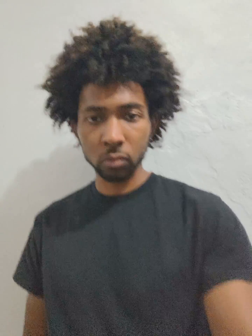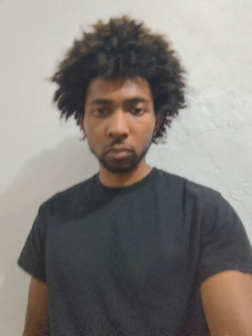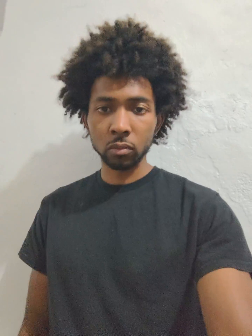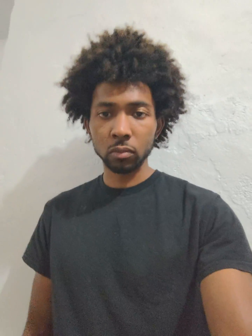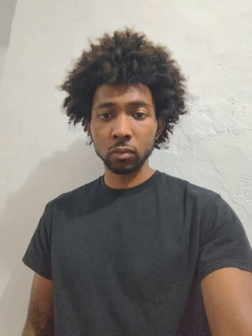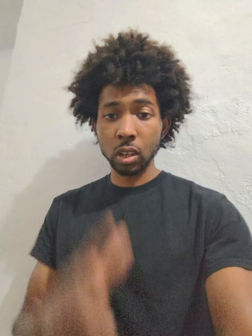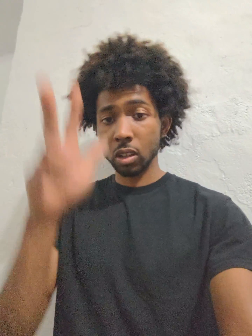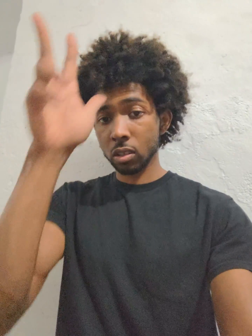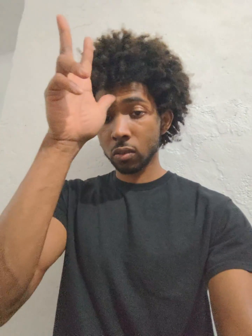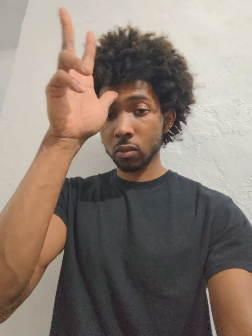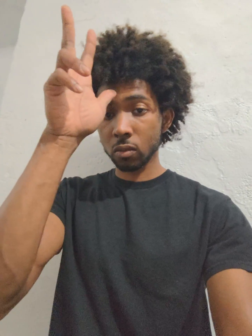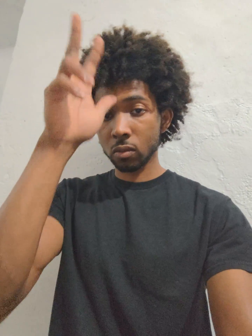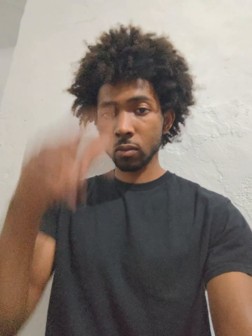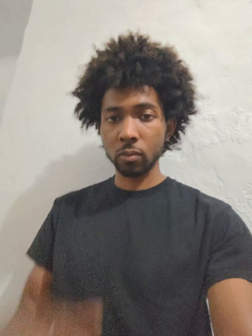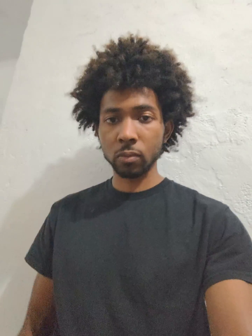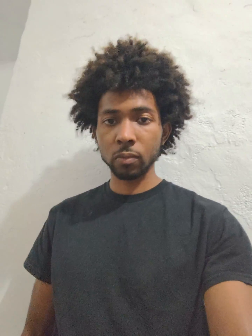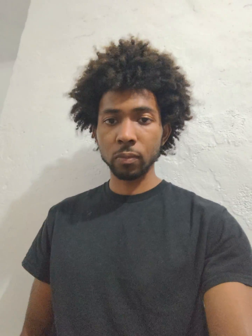rooster